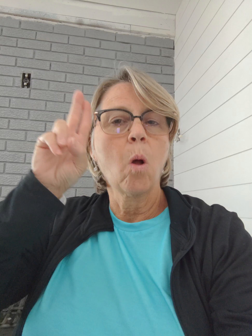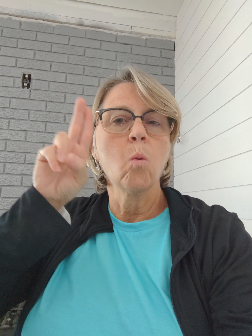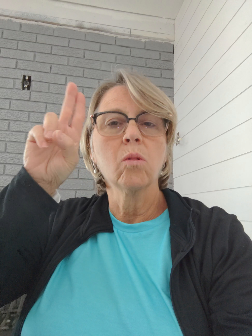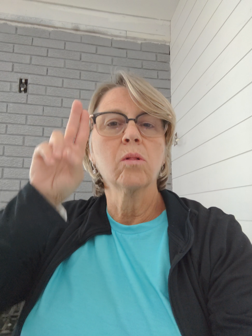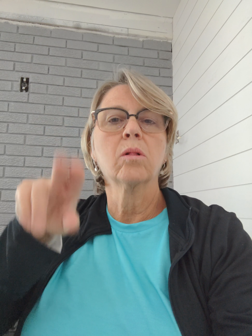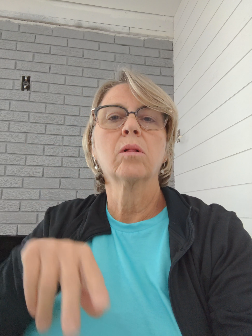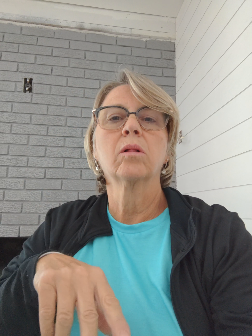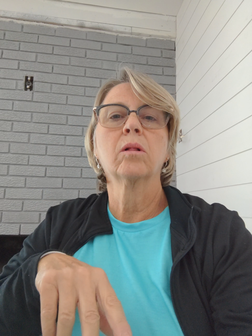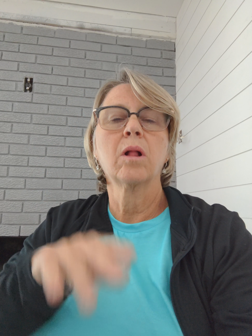uncle